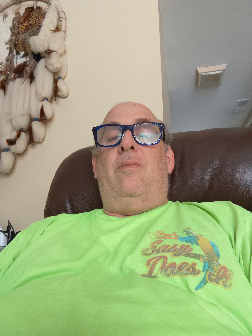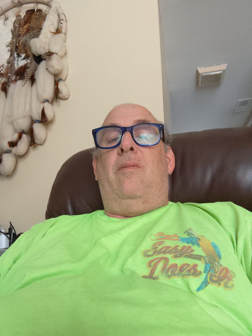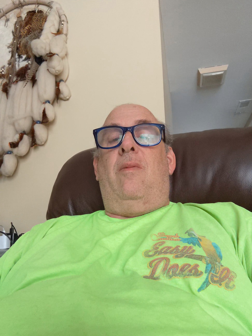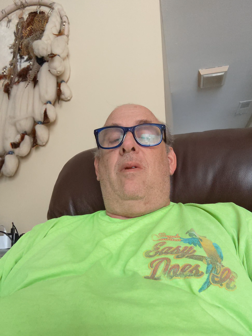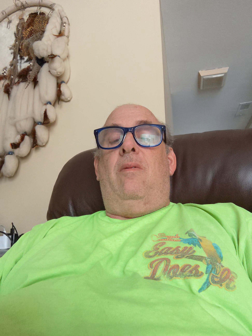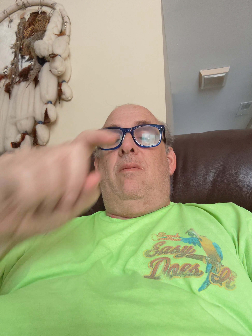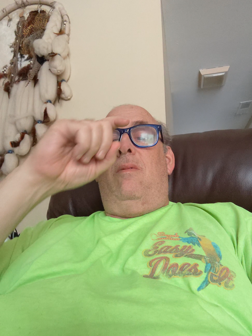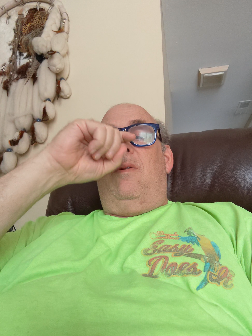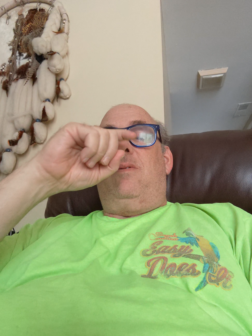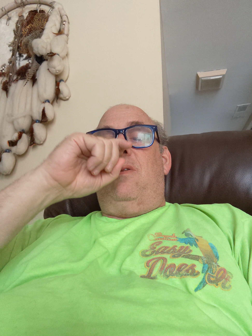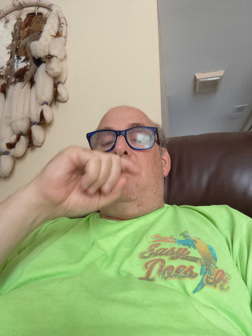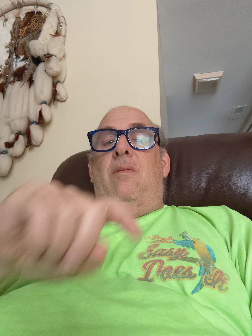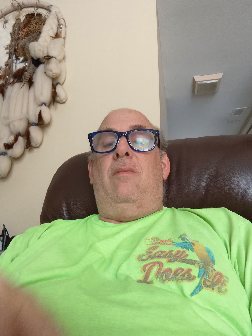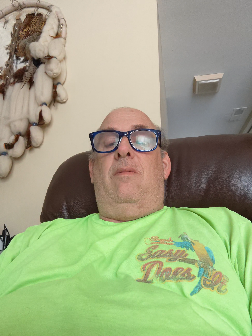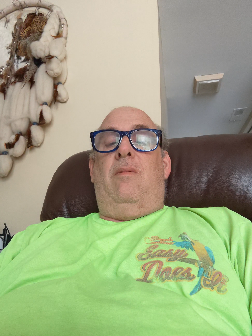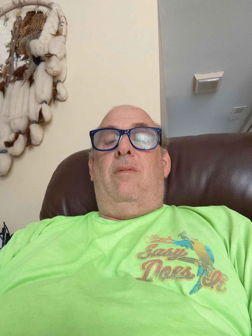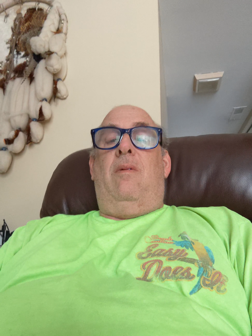doll